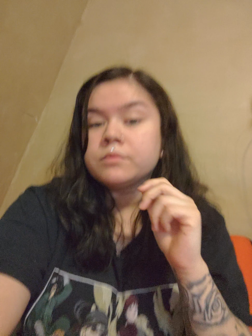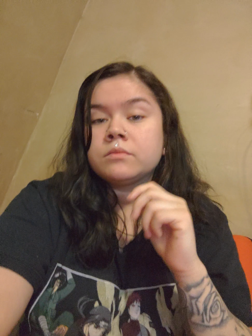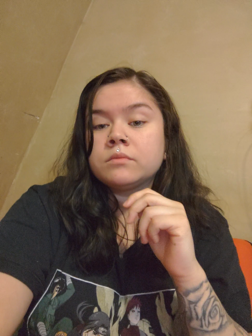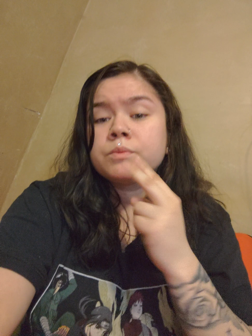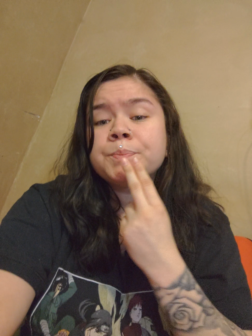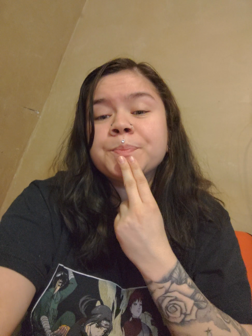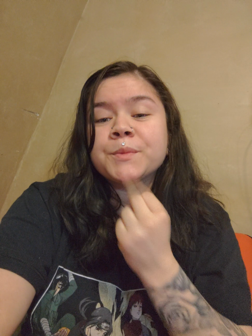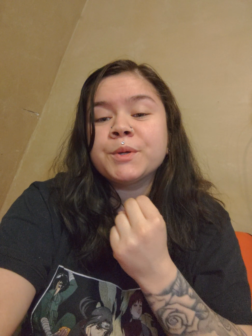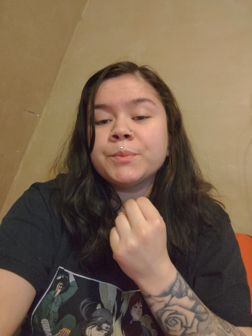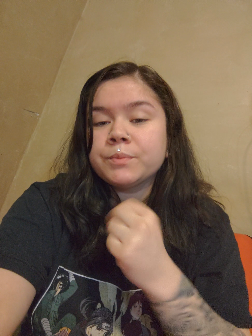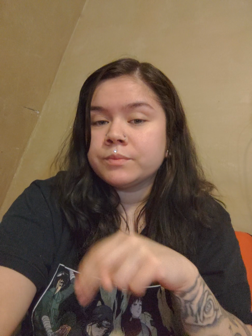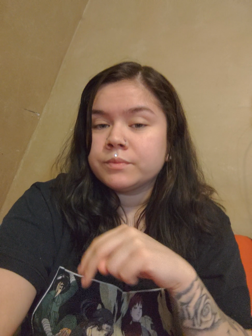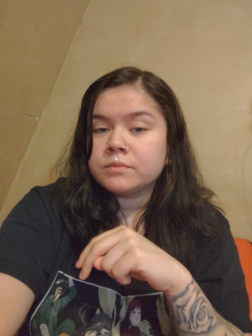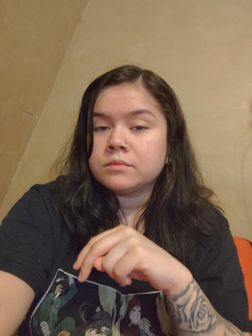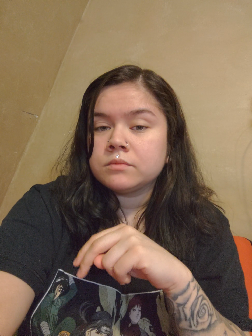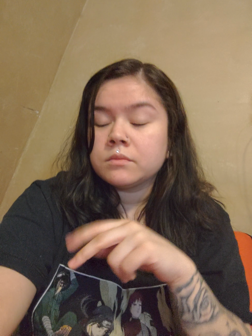cute